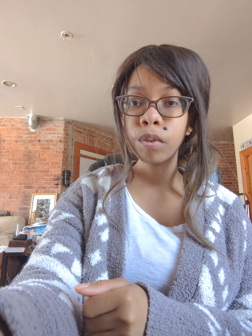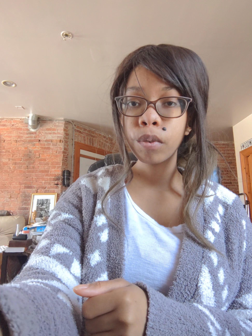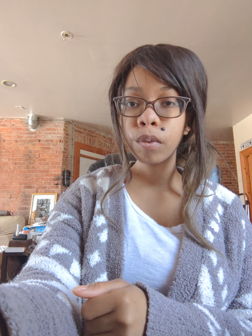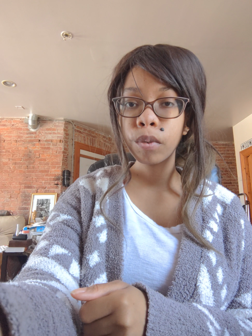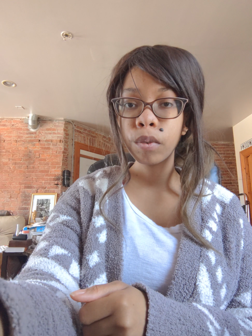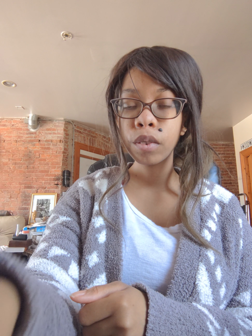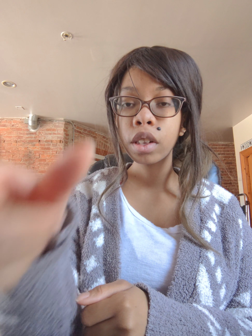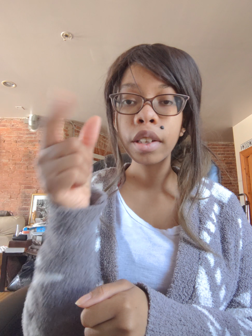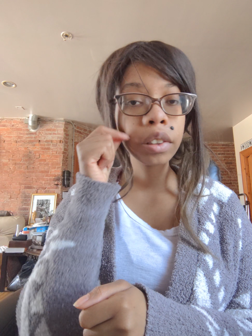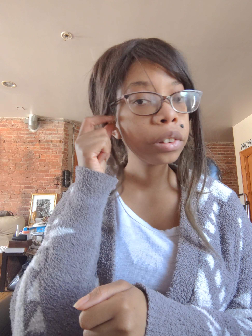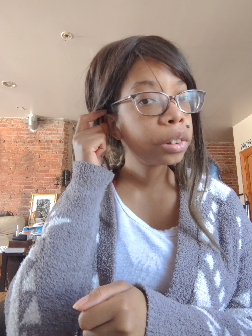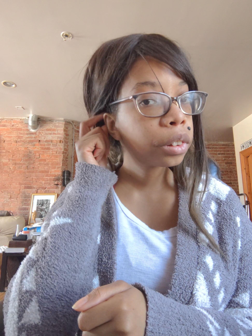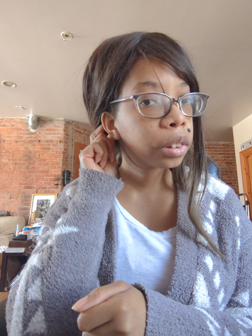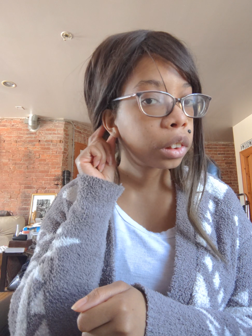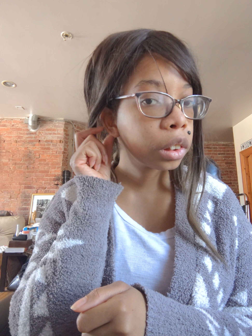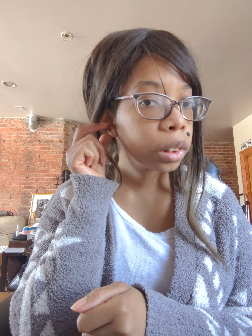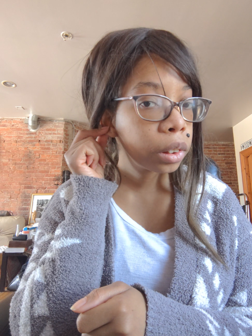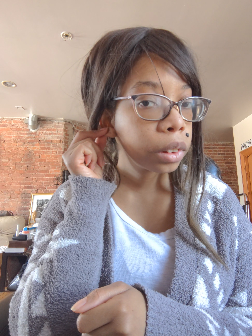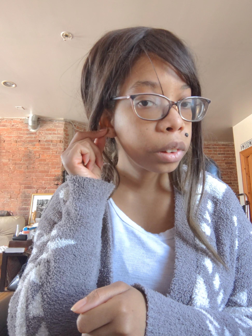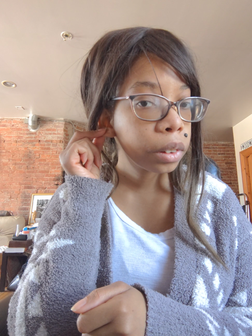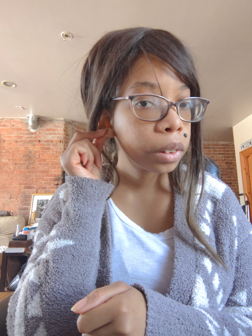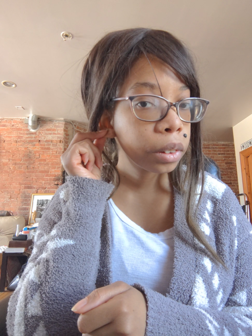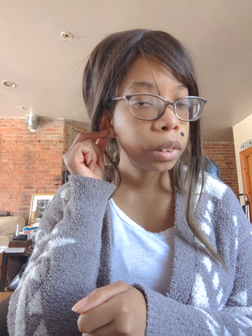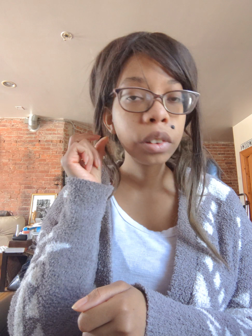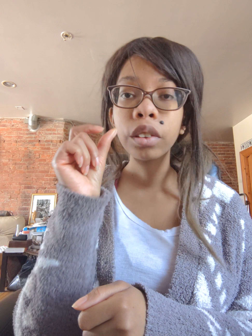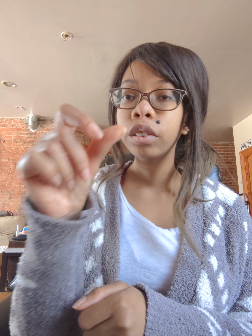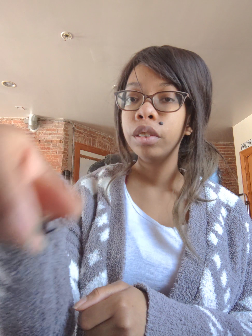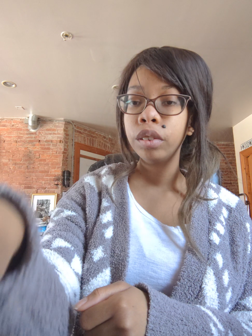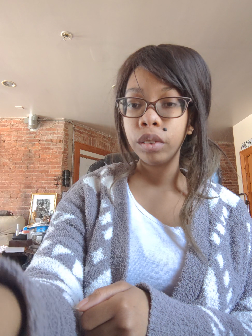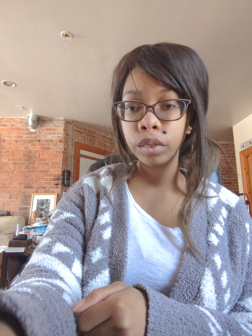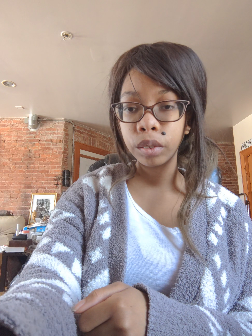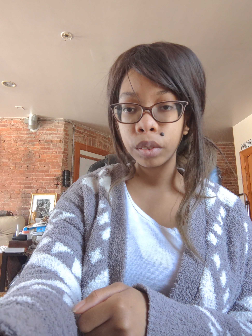ear